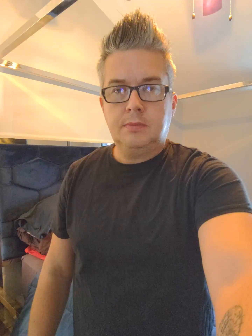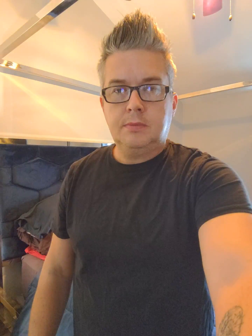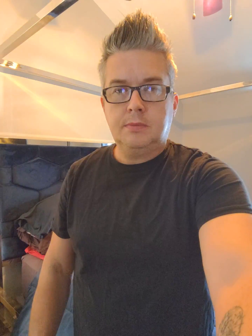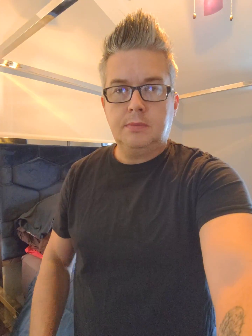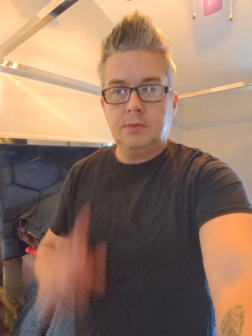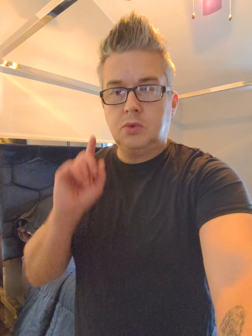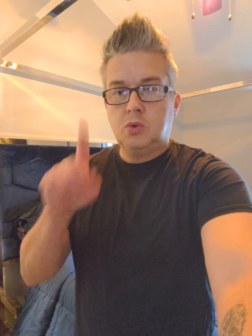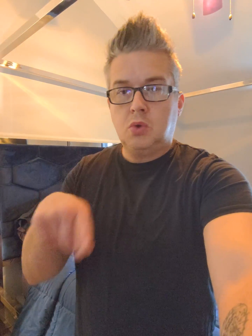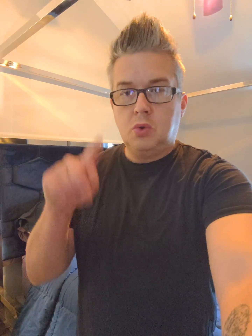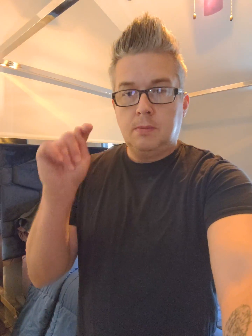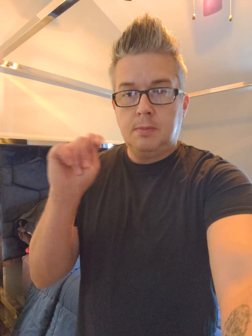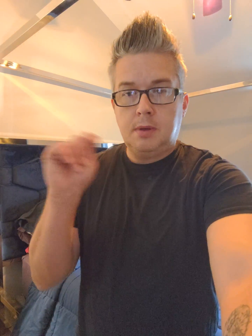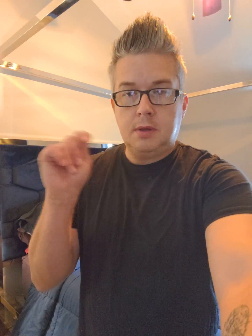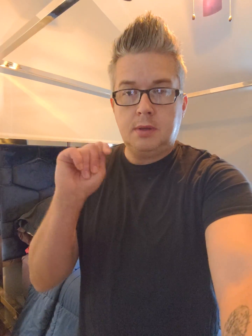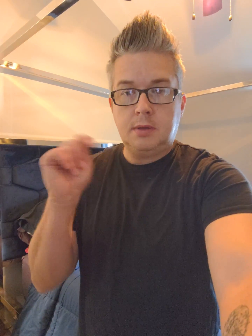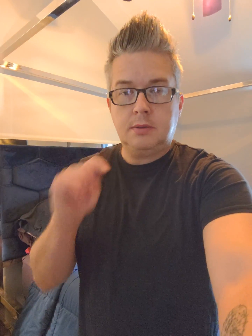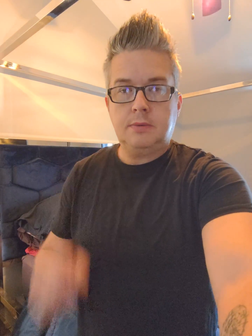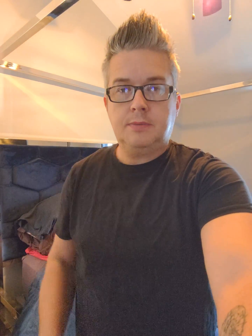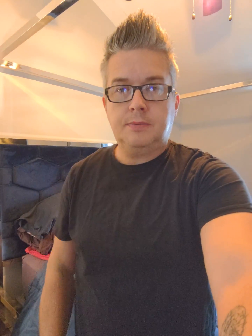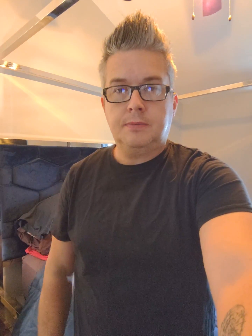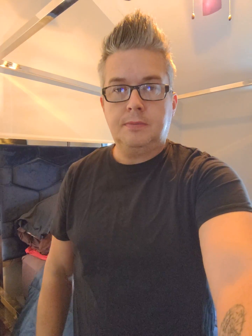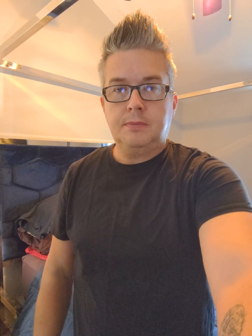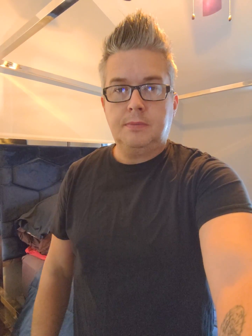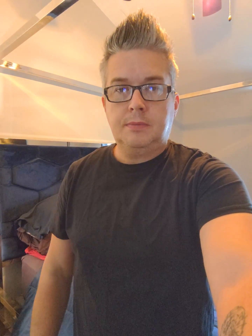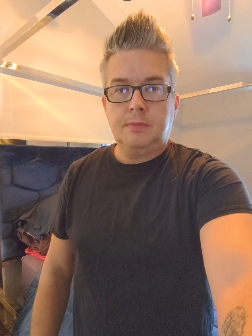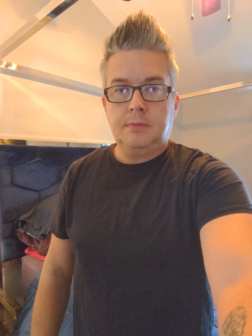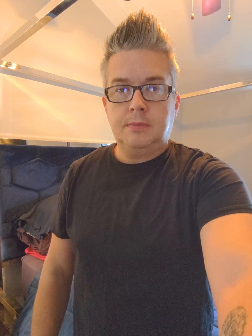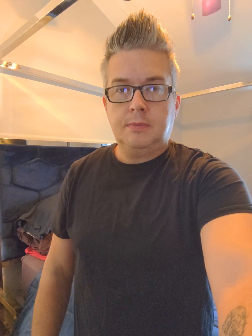go potty